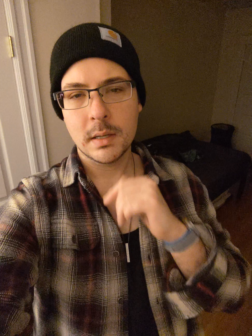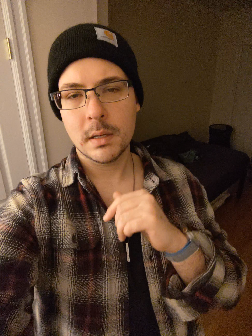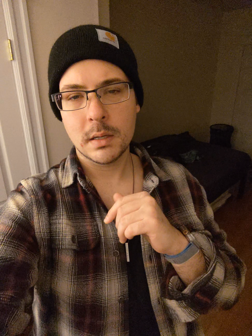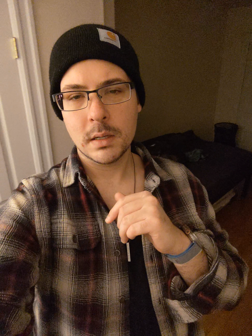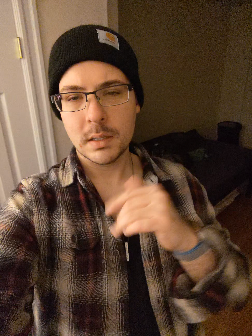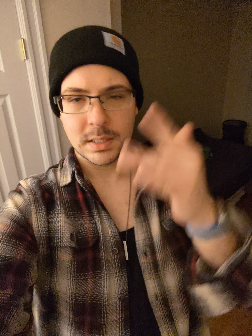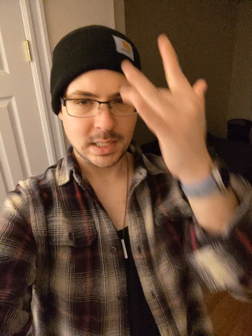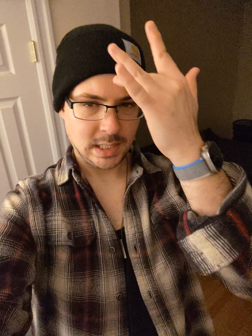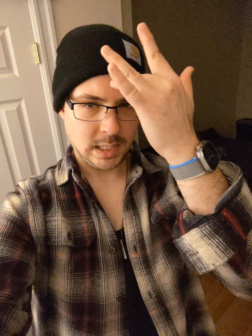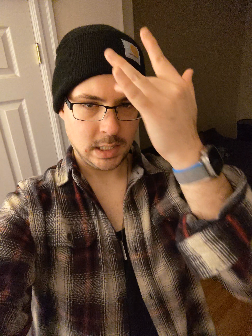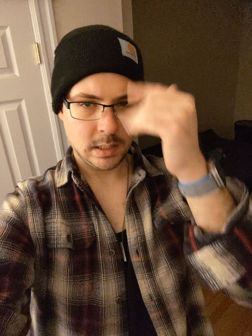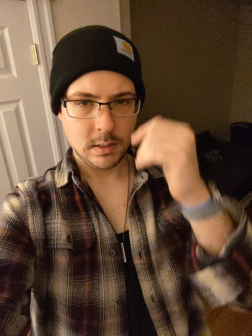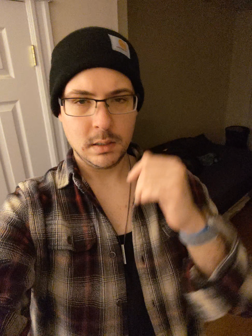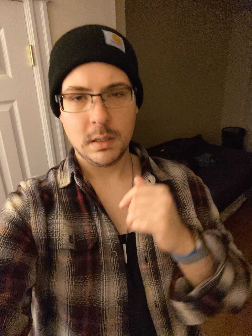sick